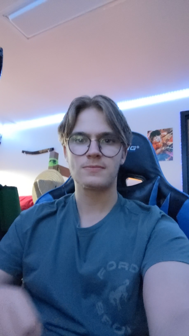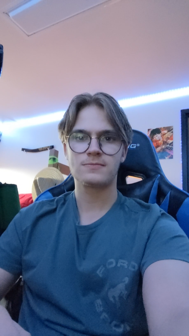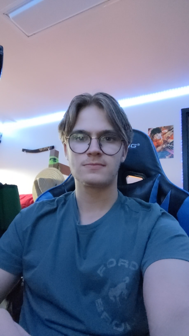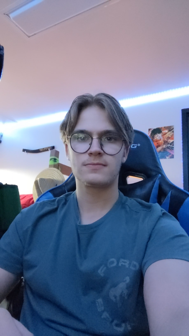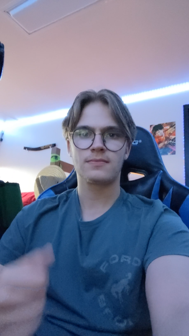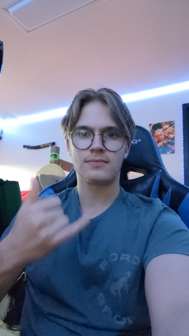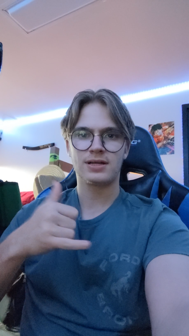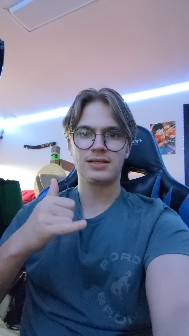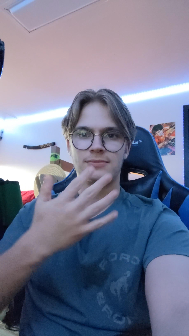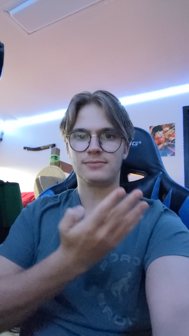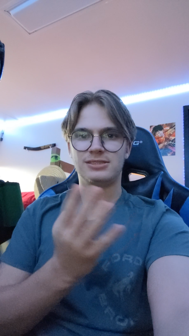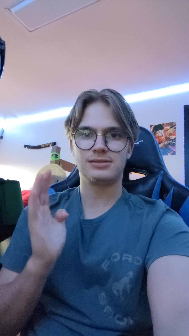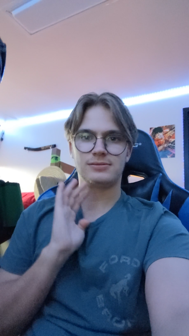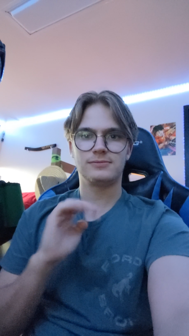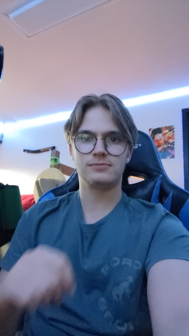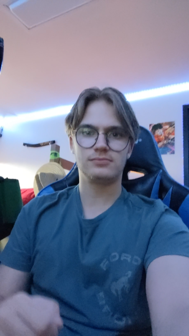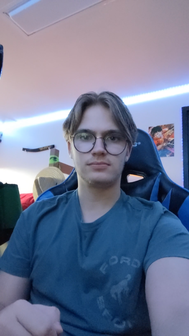playpen